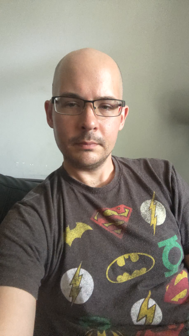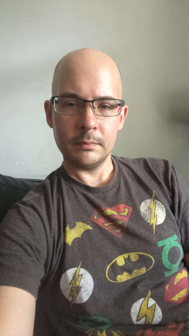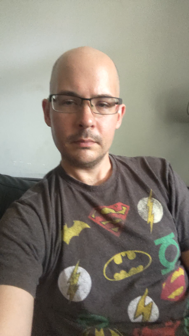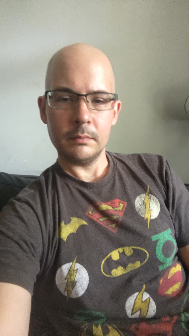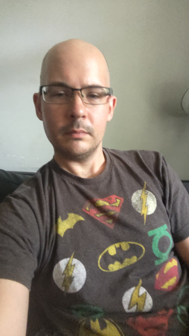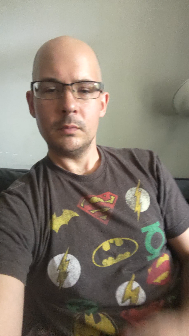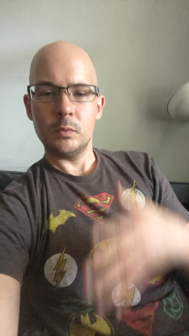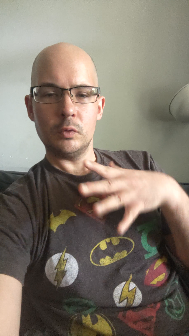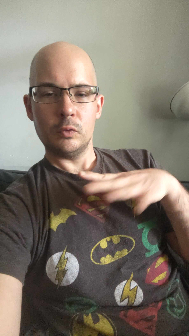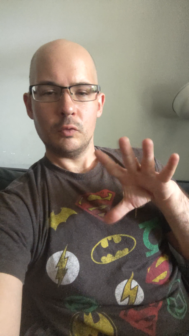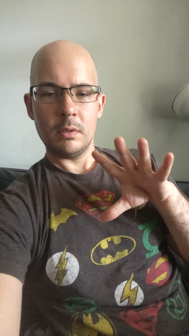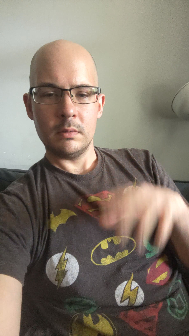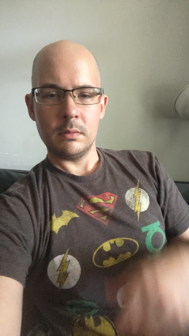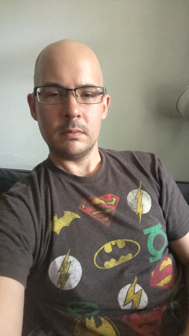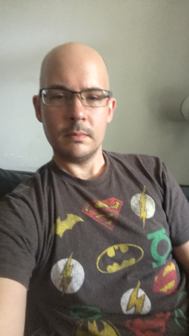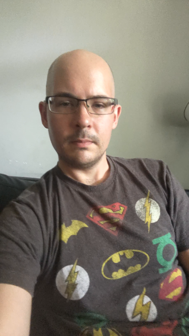dress